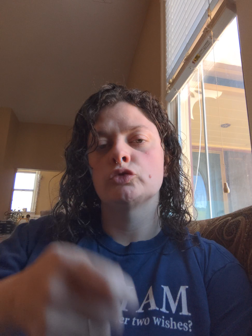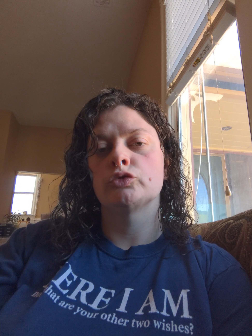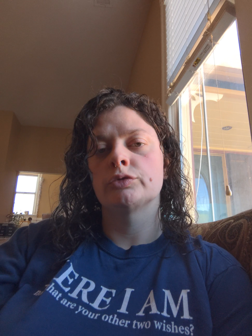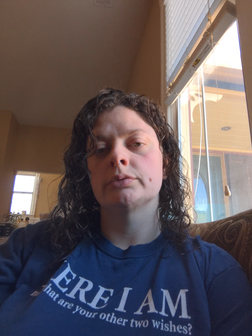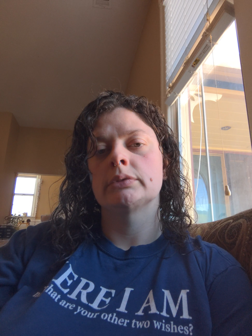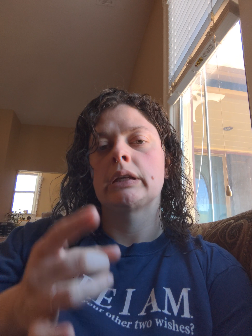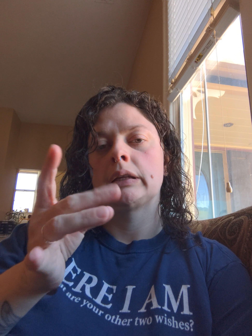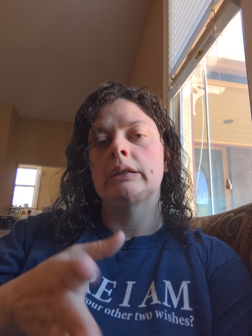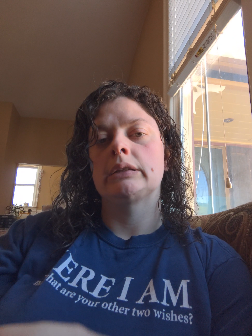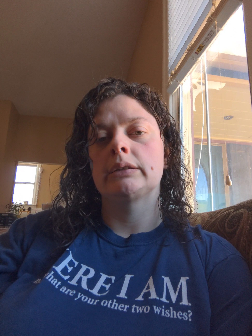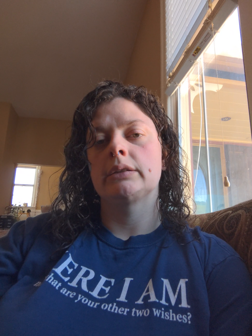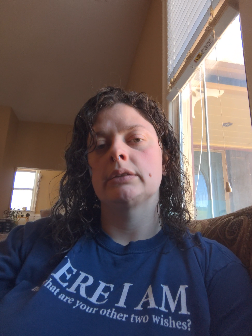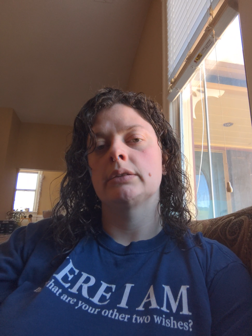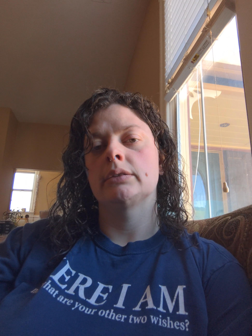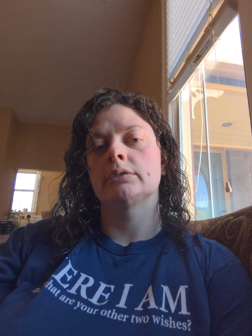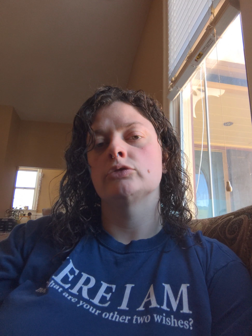hate